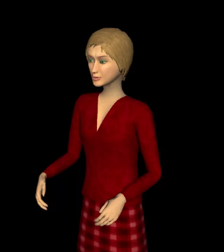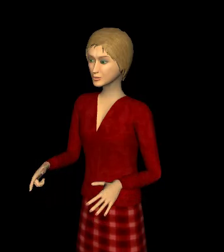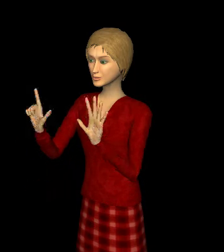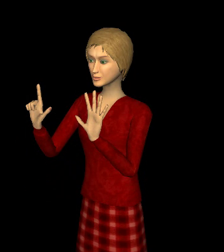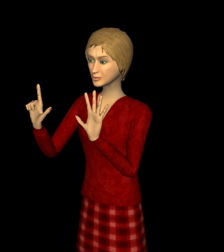7